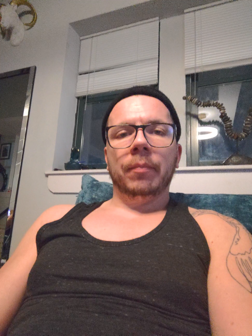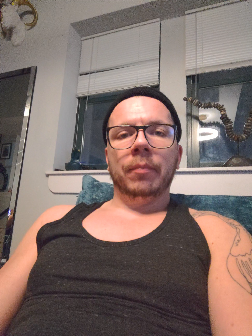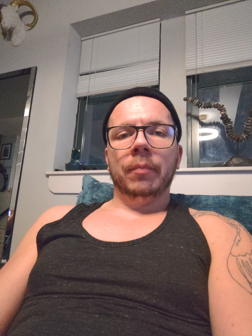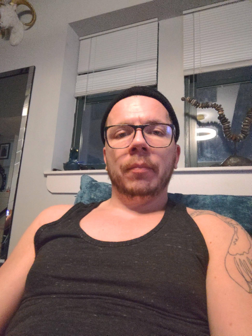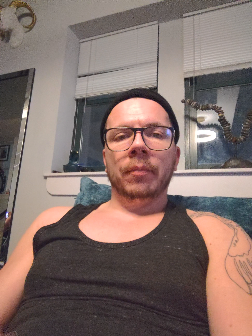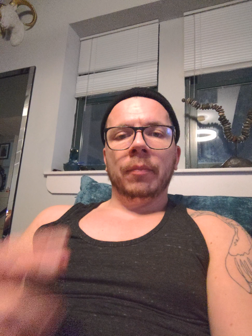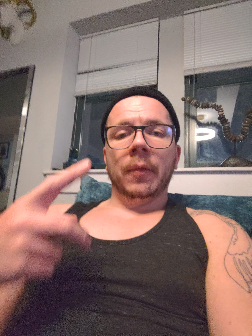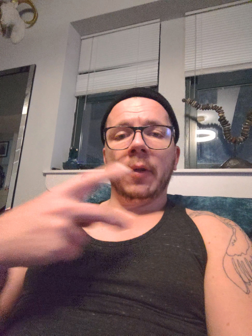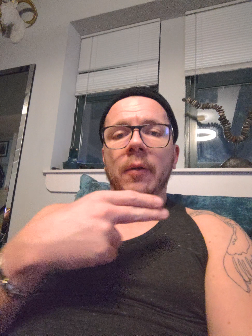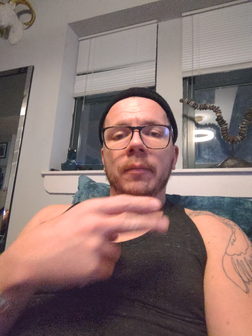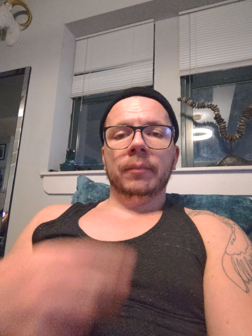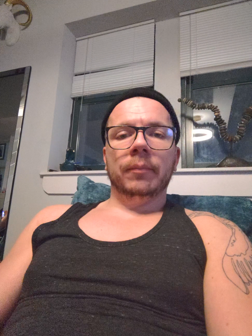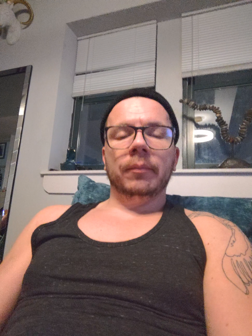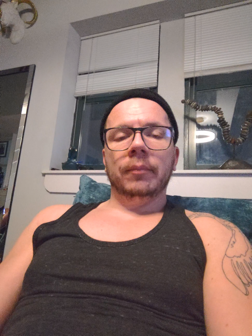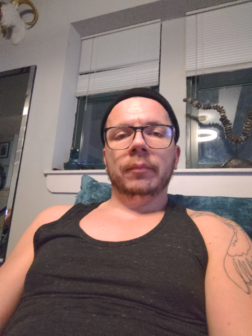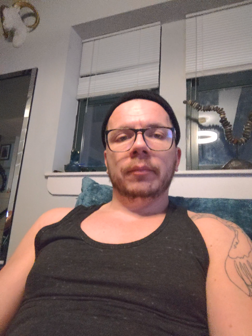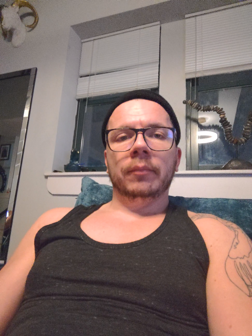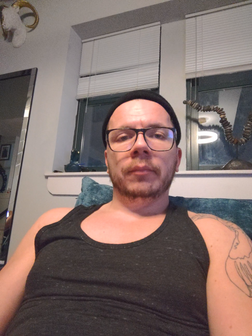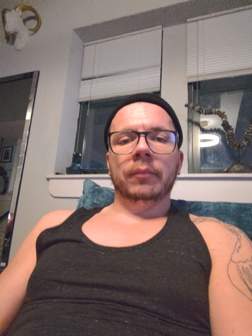cut